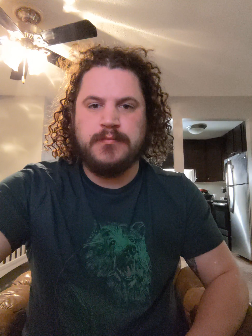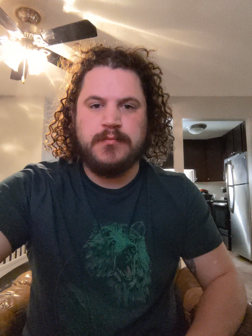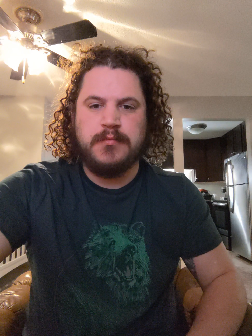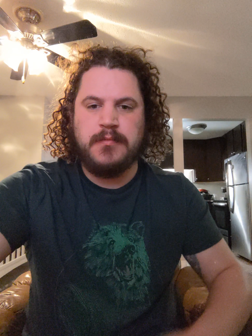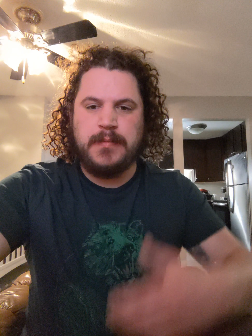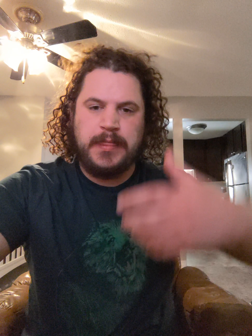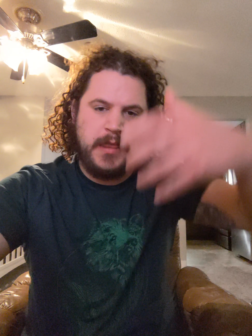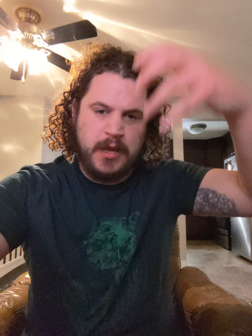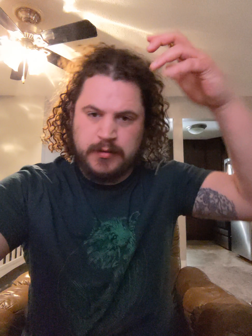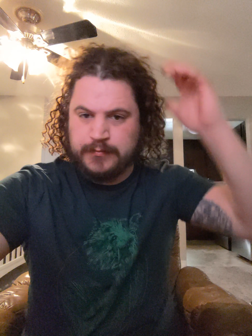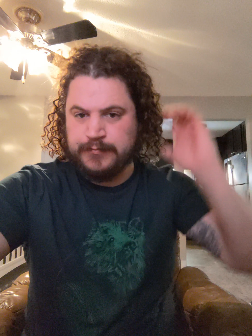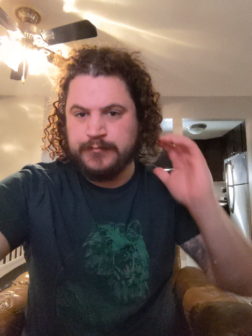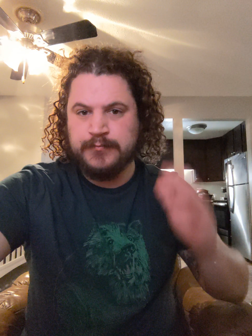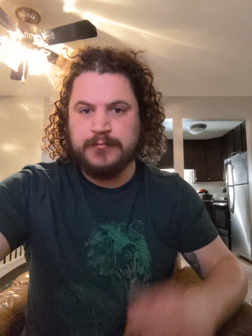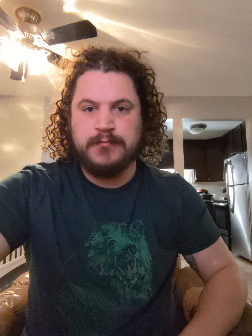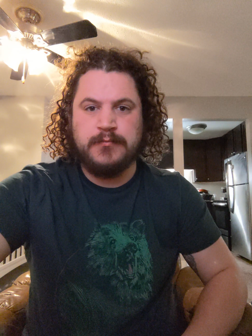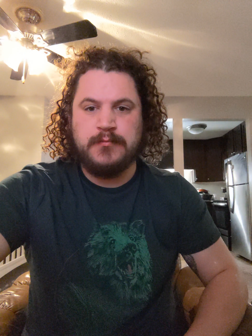lion